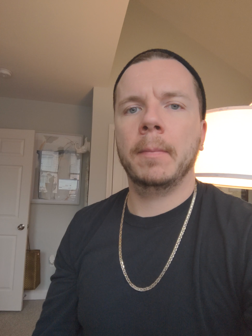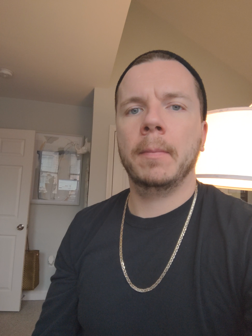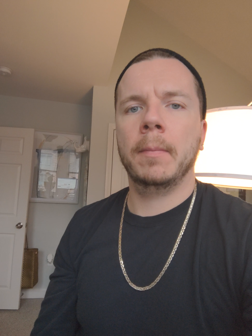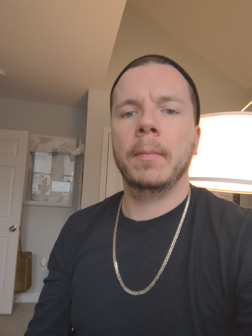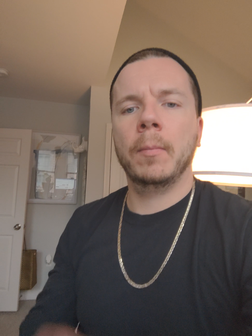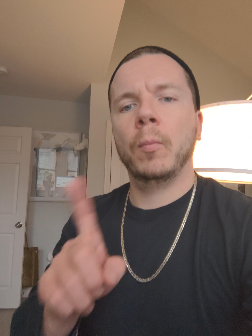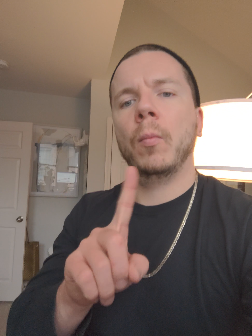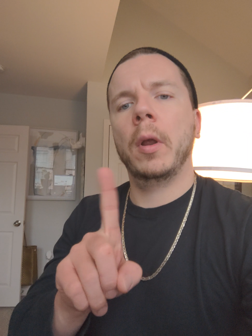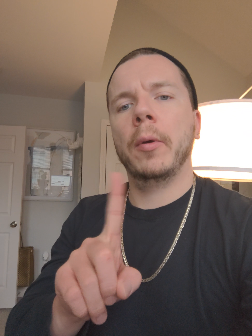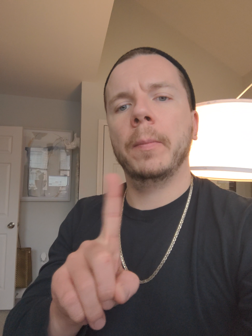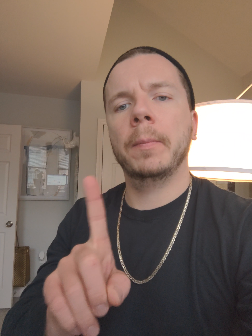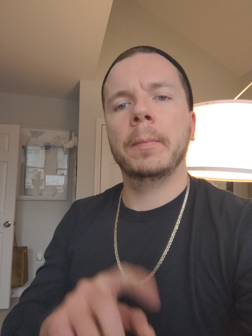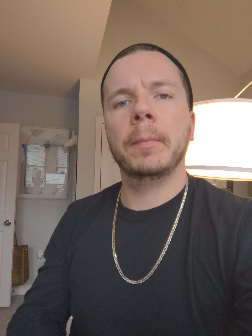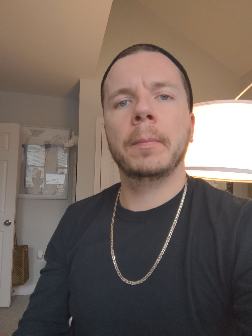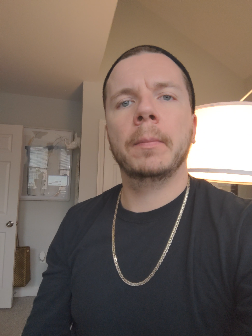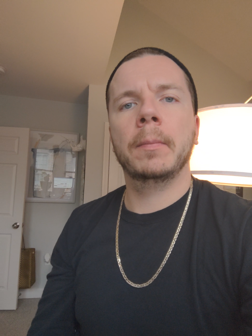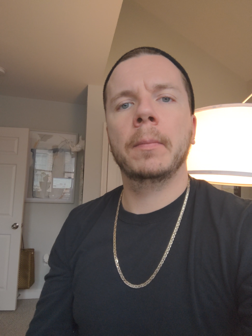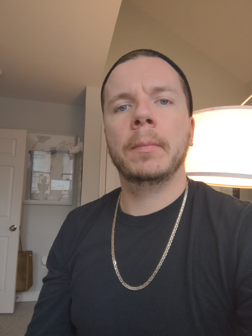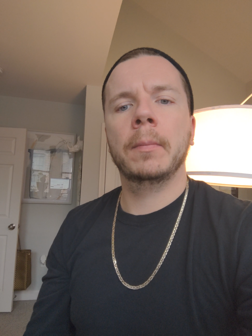where